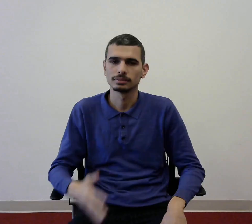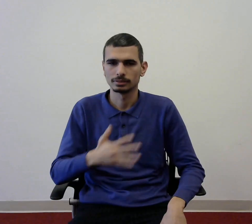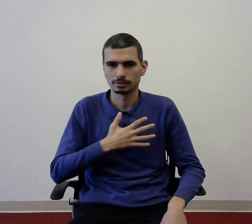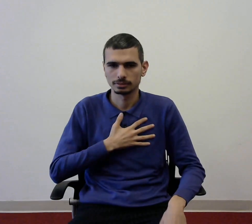mən